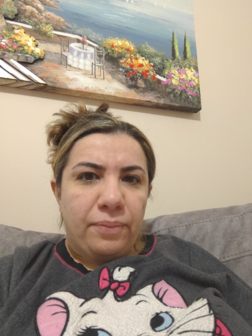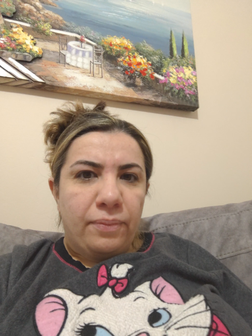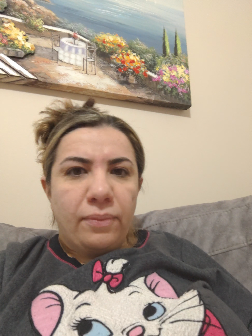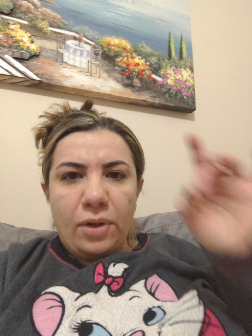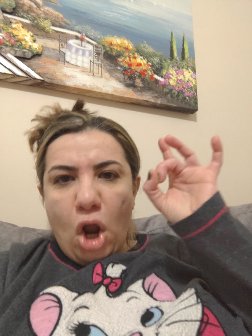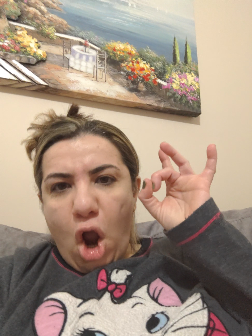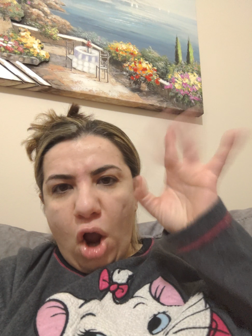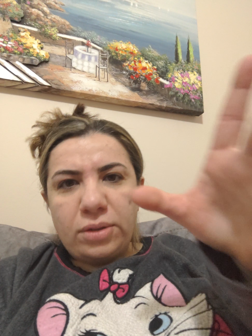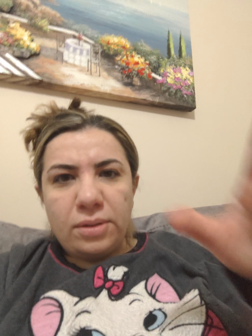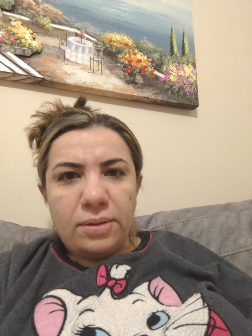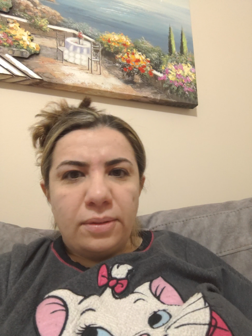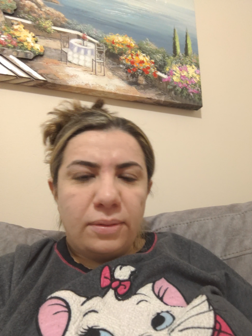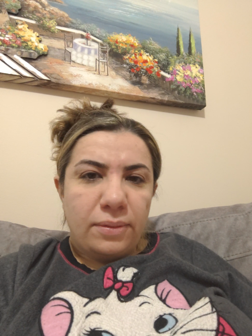hate